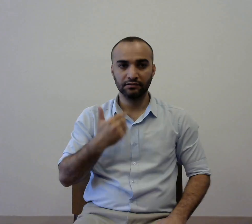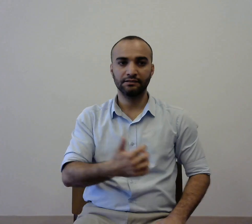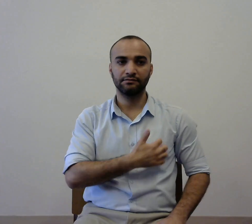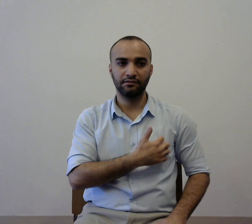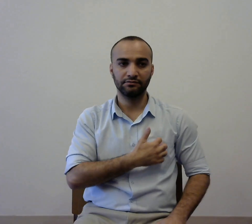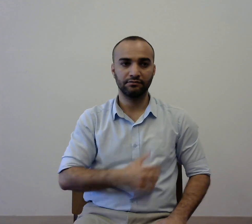istəyirəm